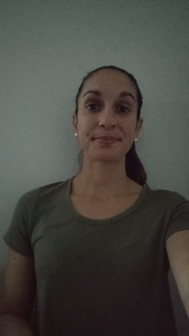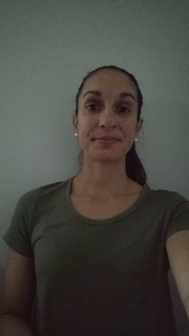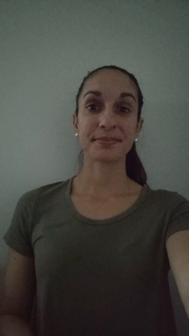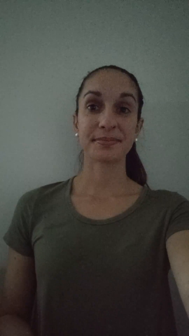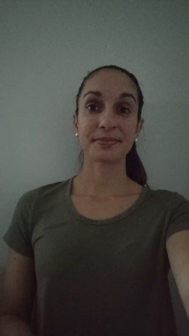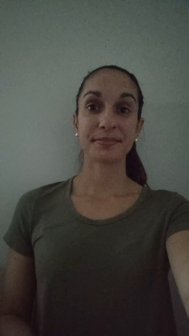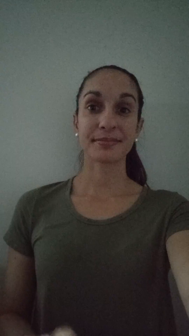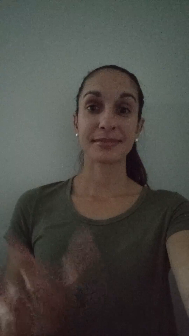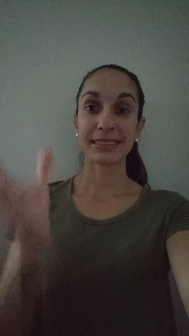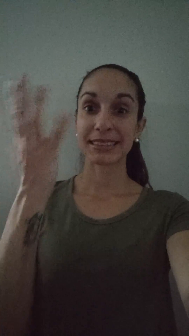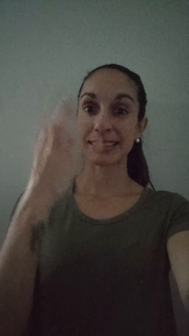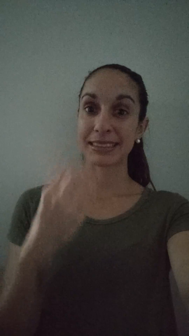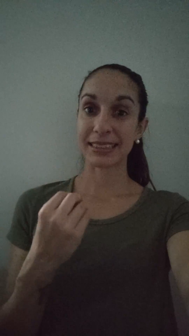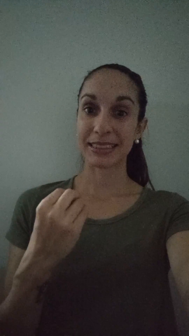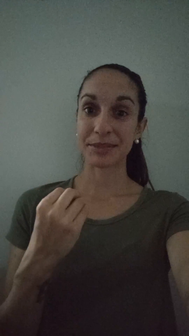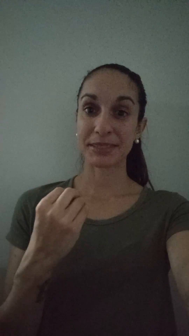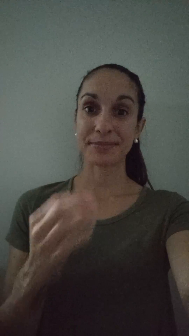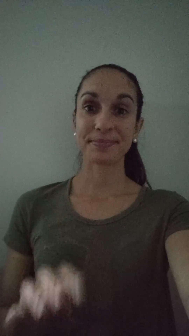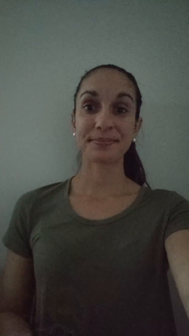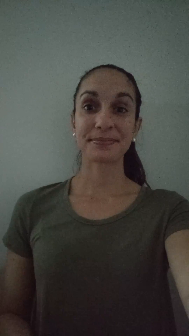asleep